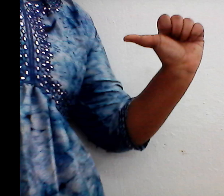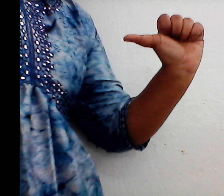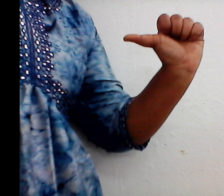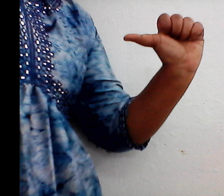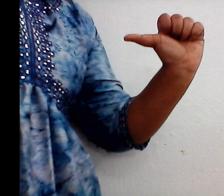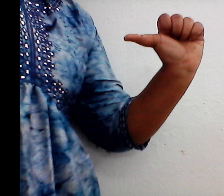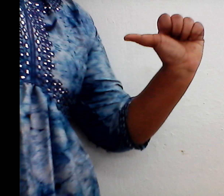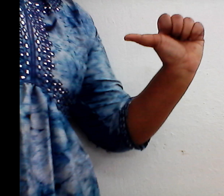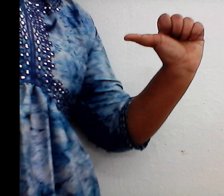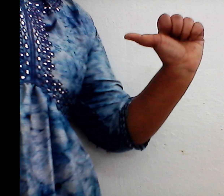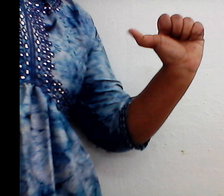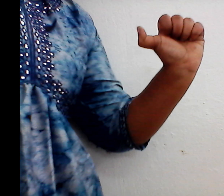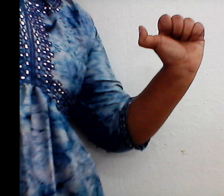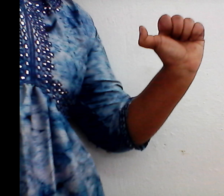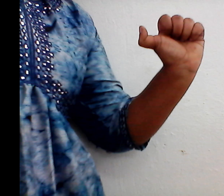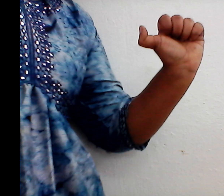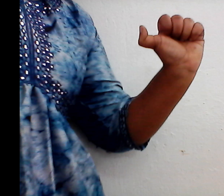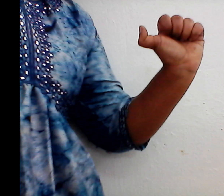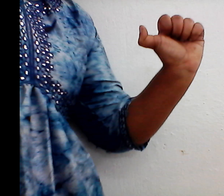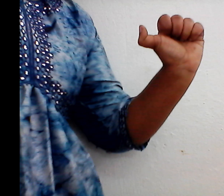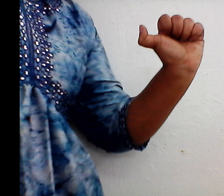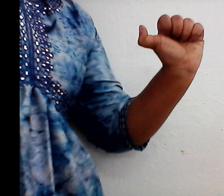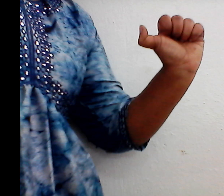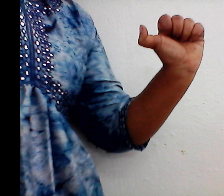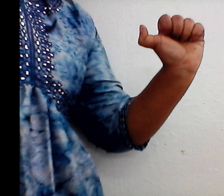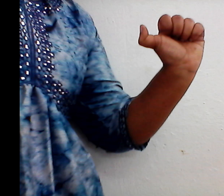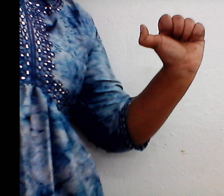ഏ